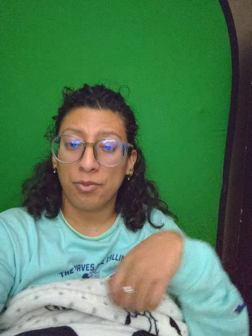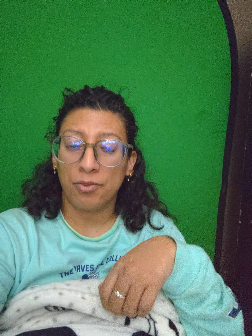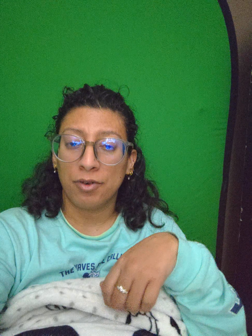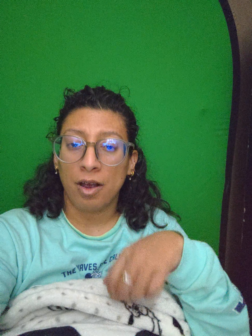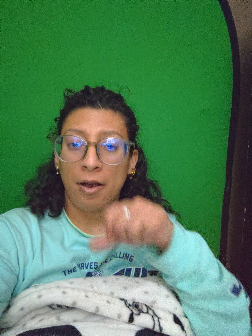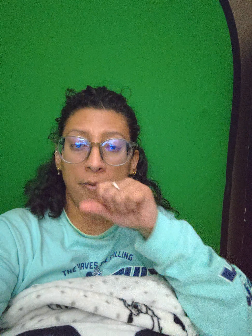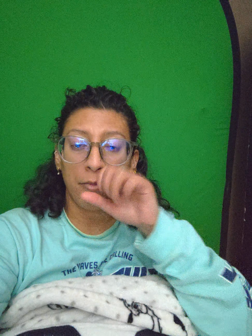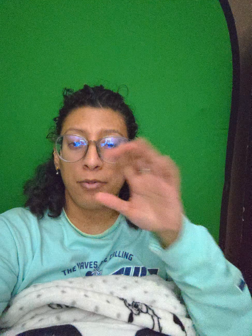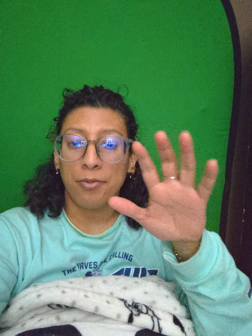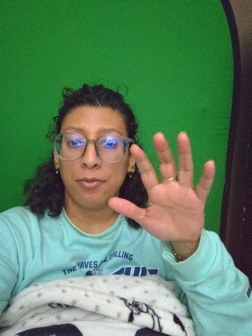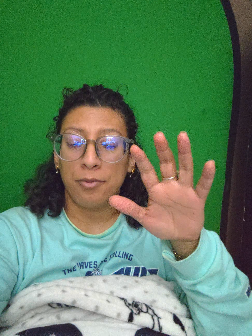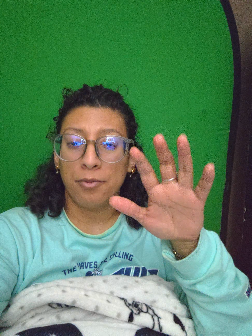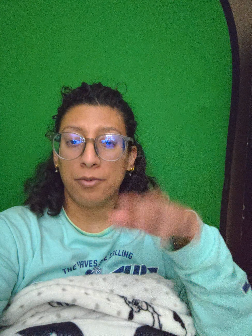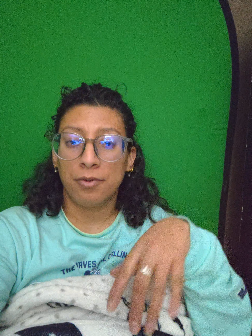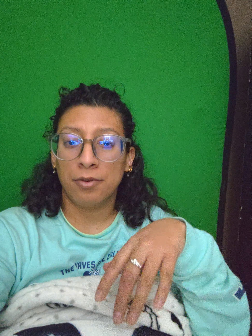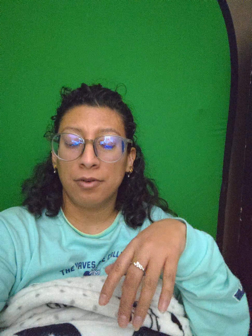blow